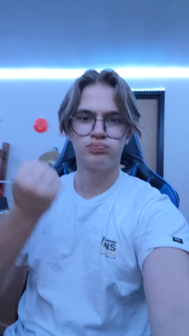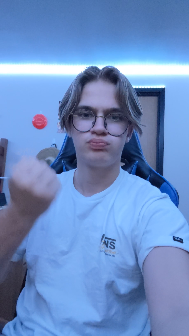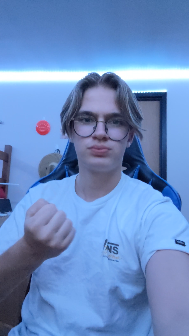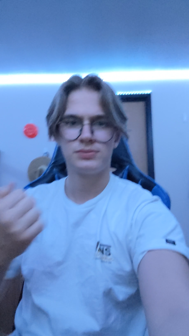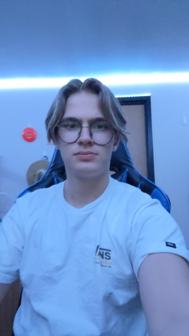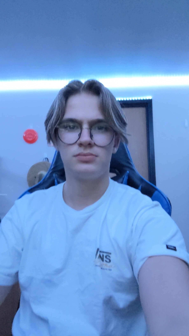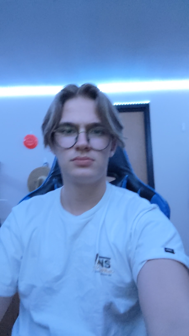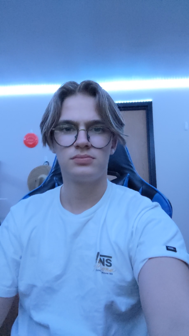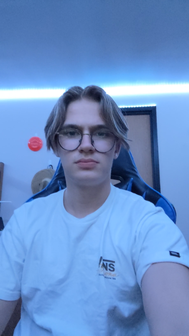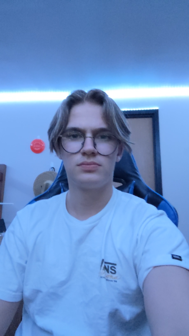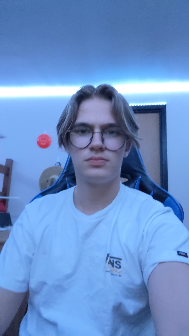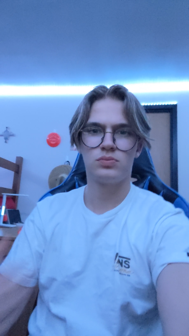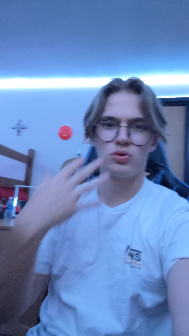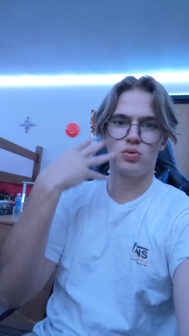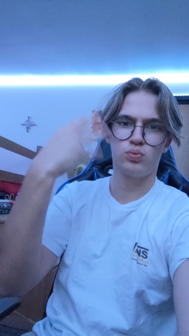going to